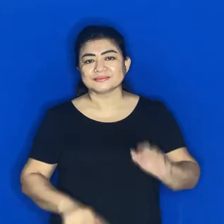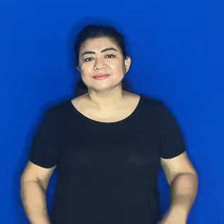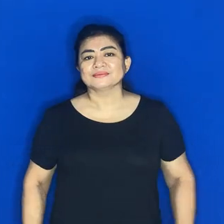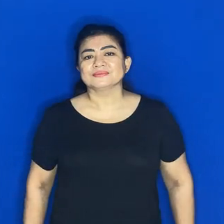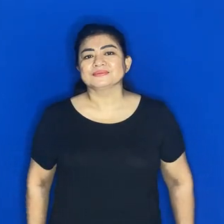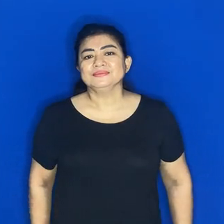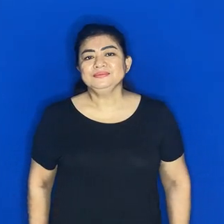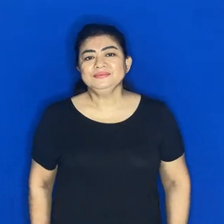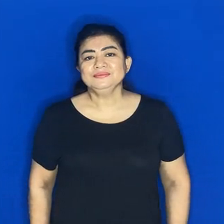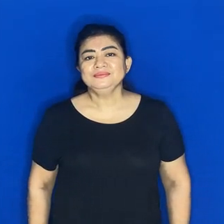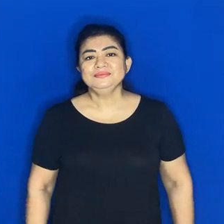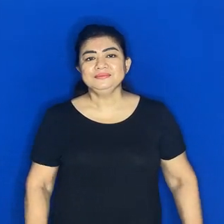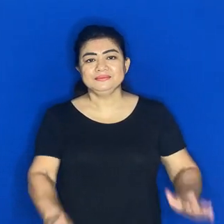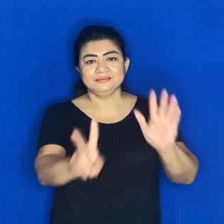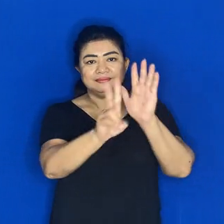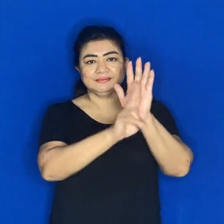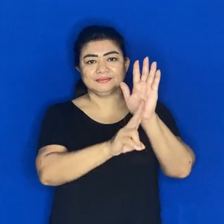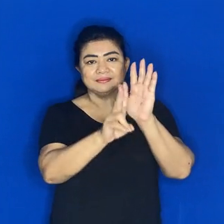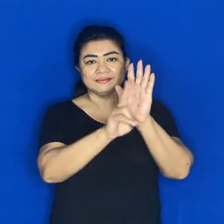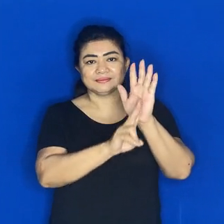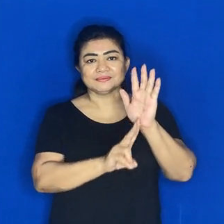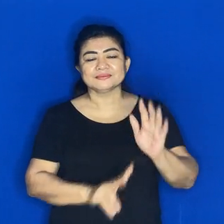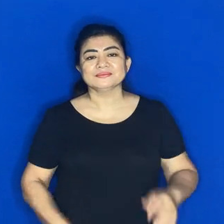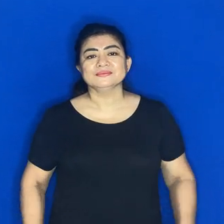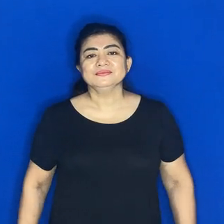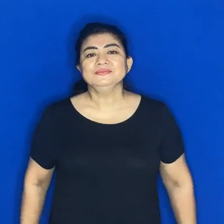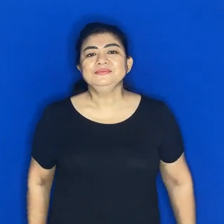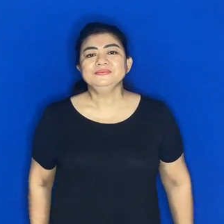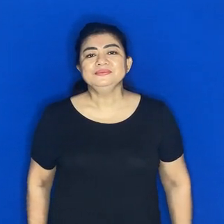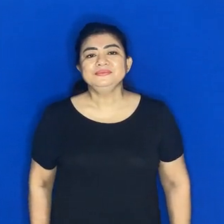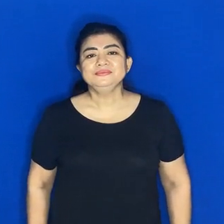violet